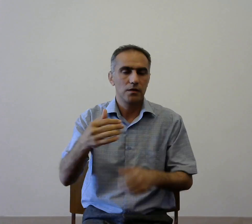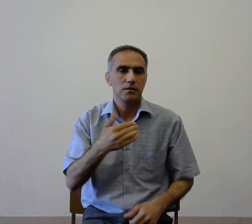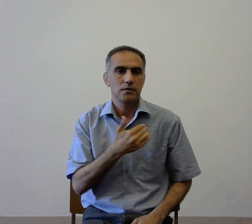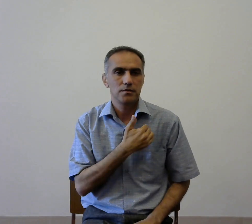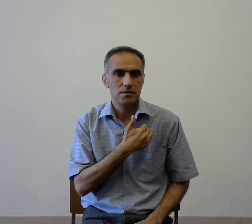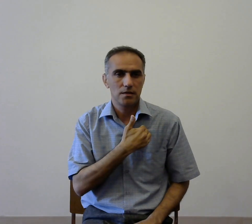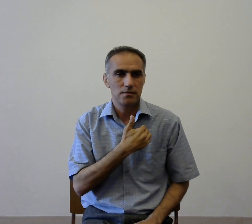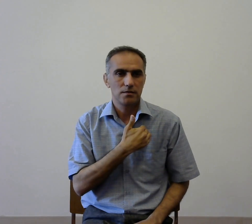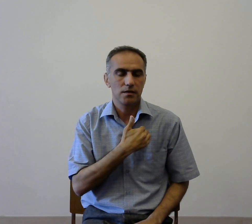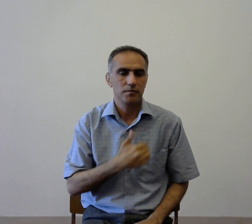istəyirəm